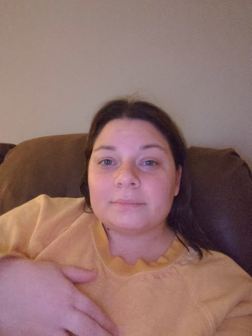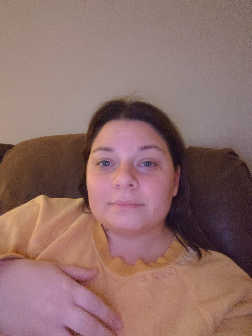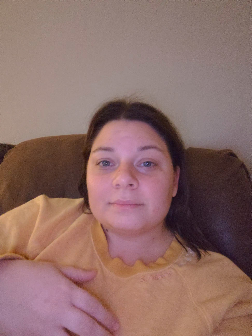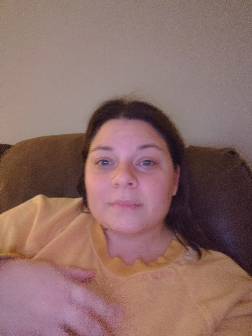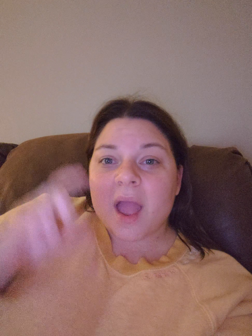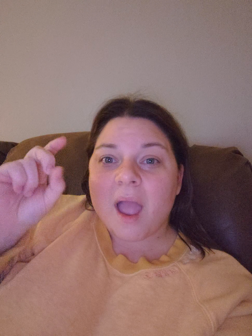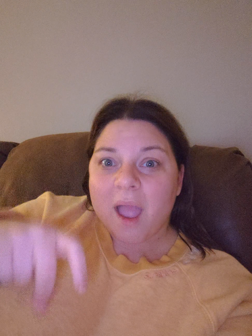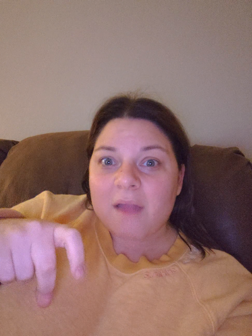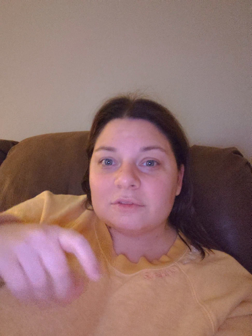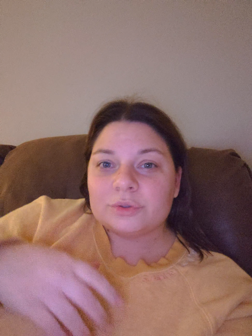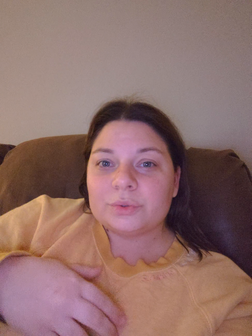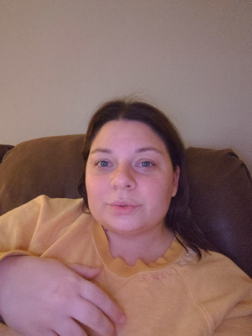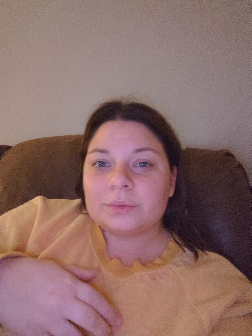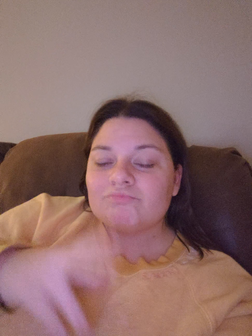have to